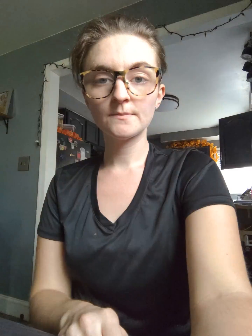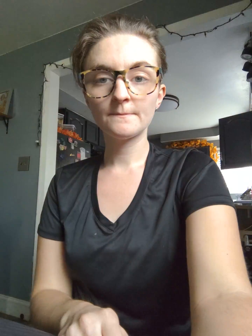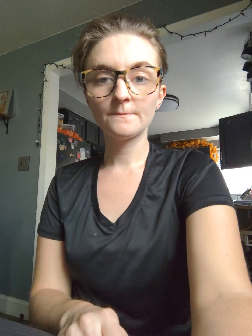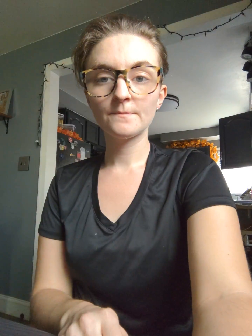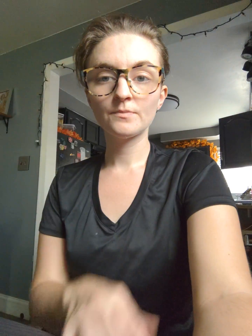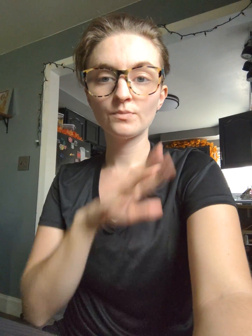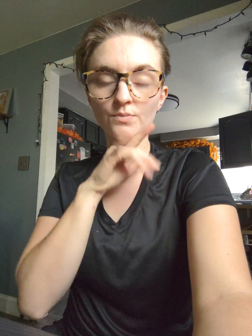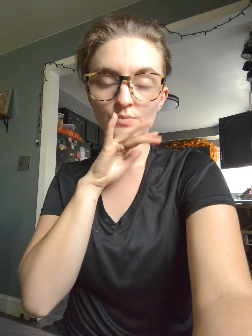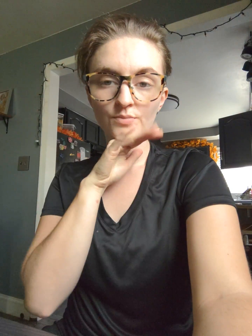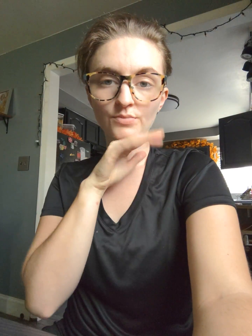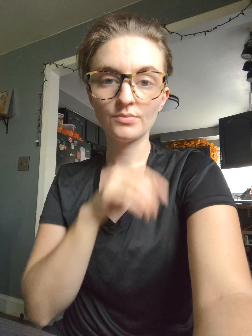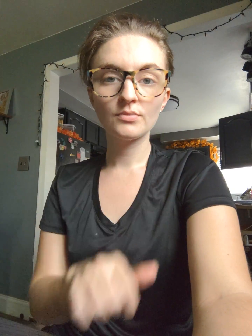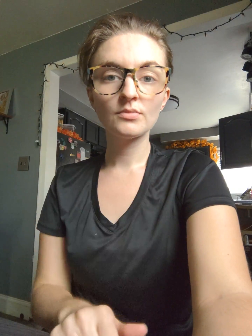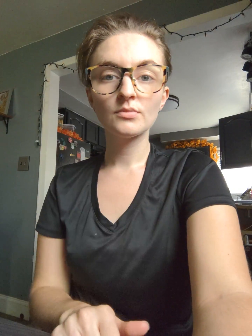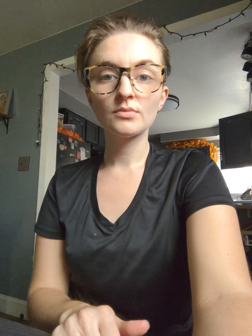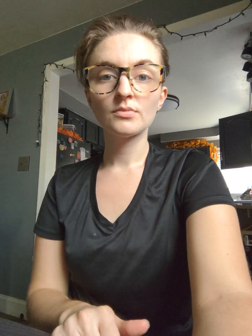naughty